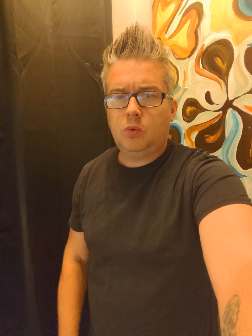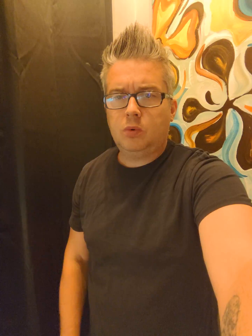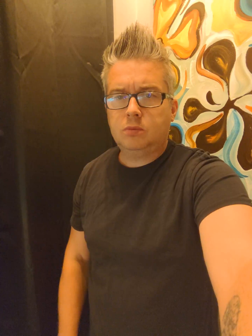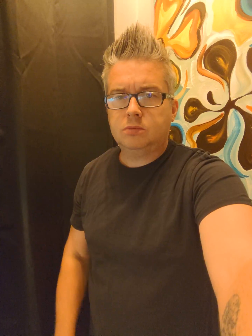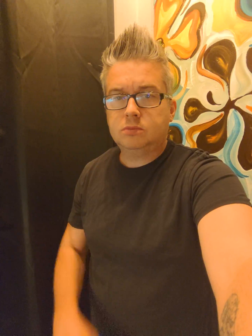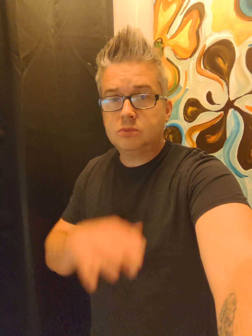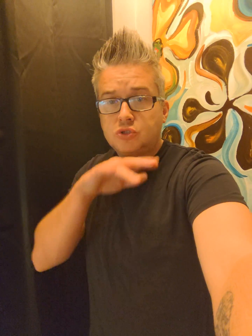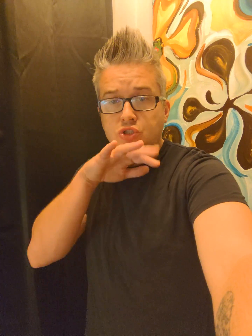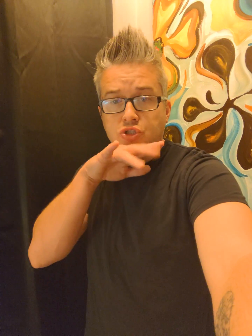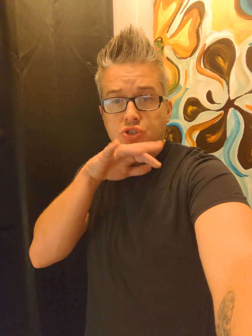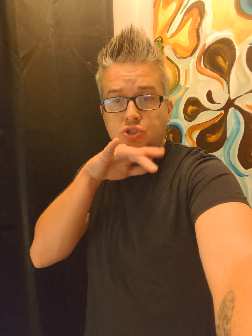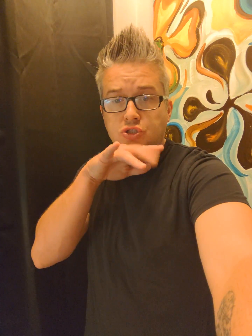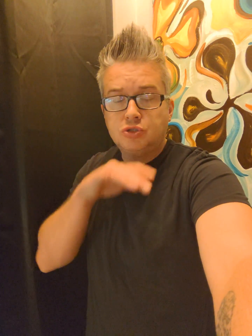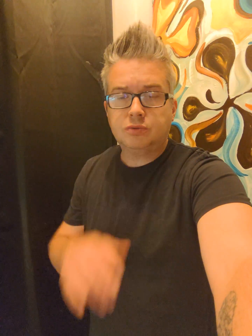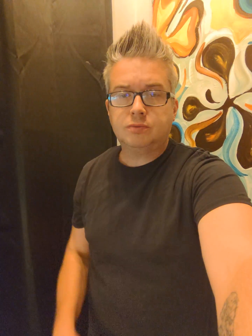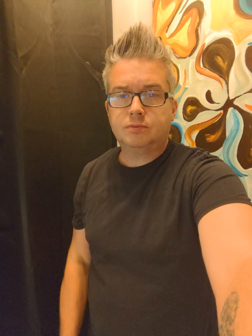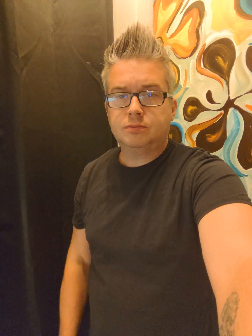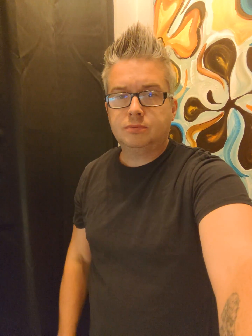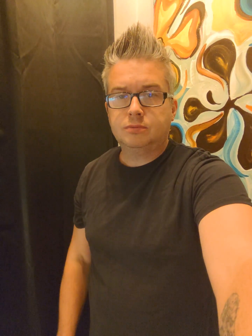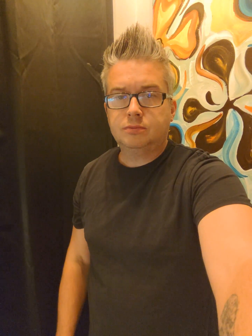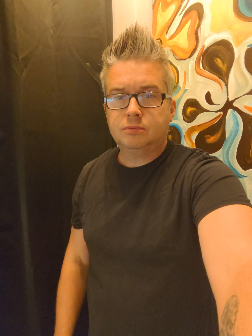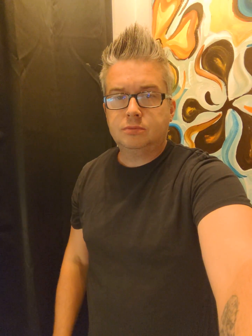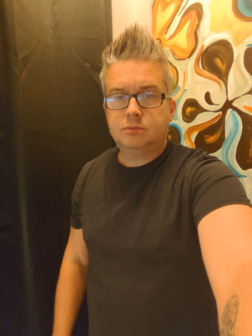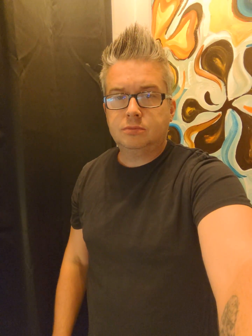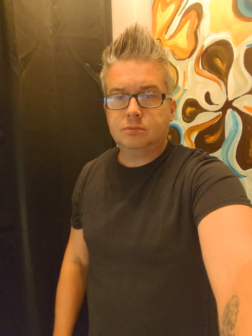naughty